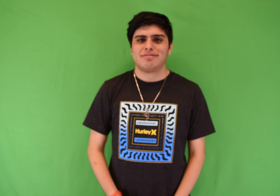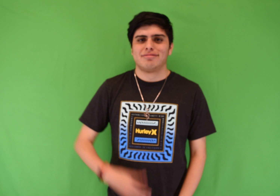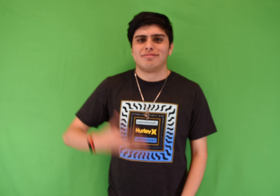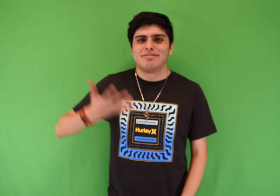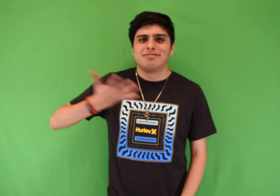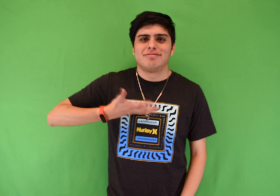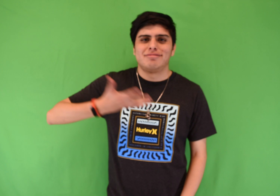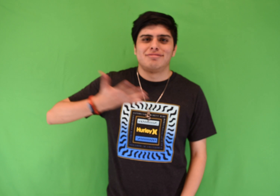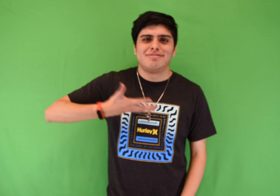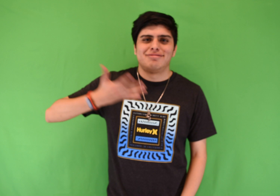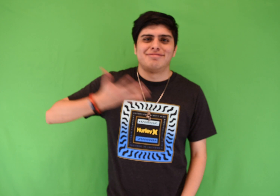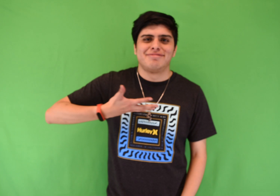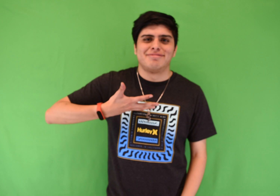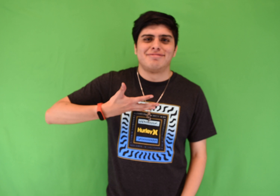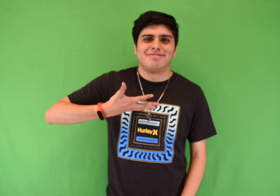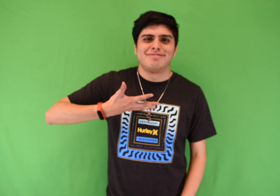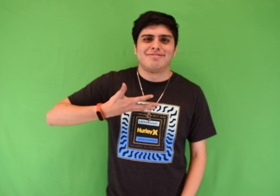tener